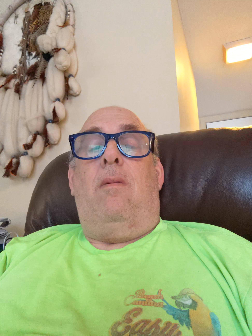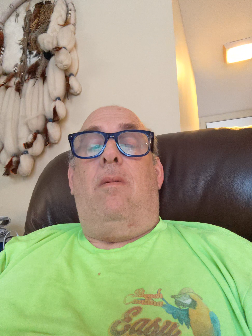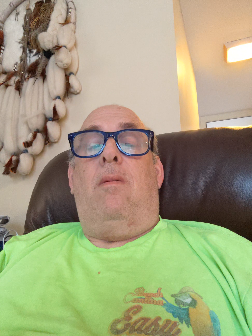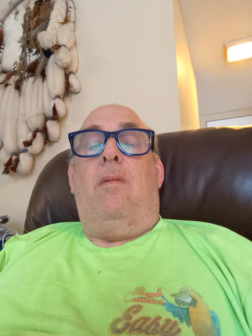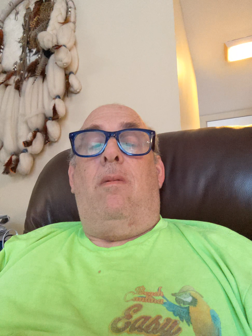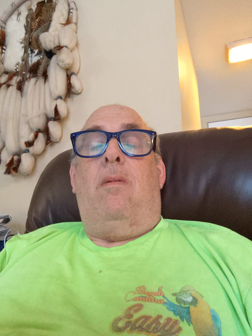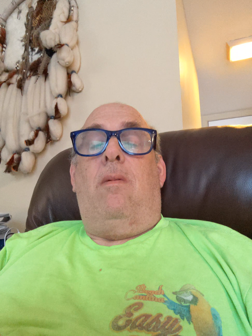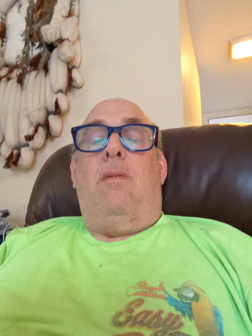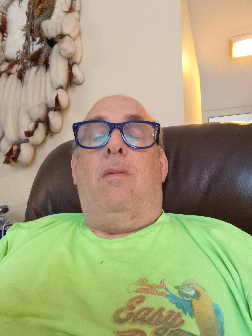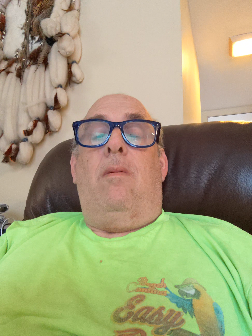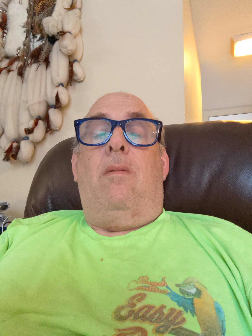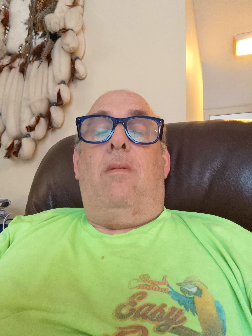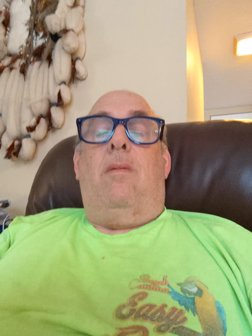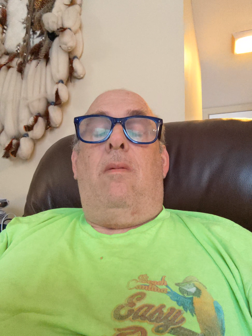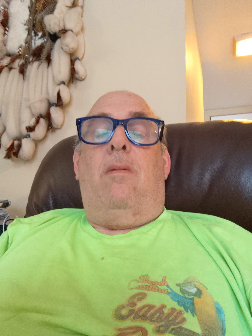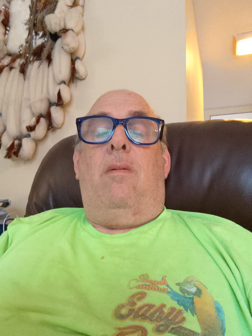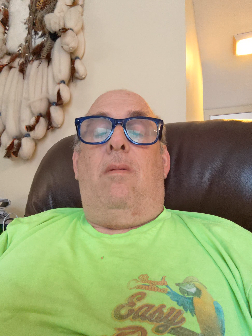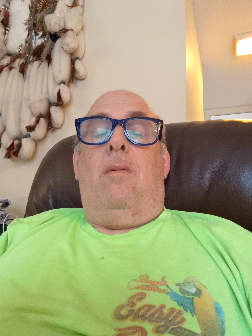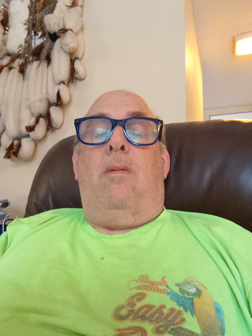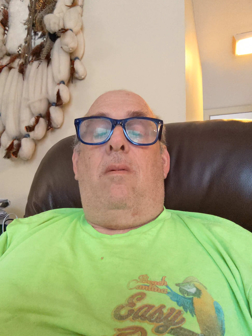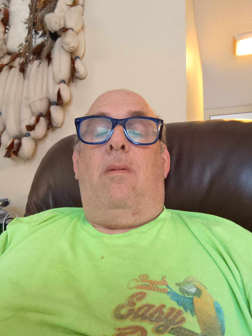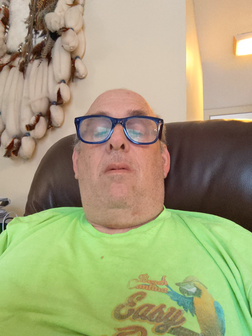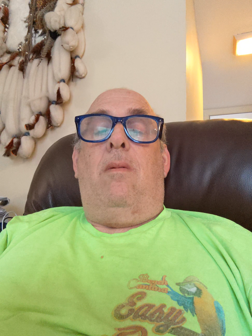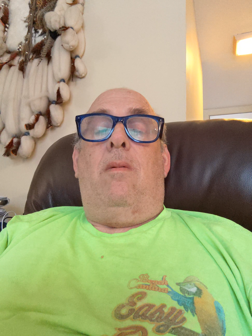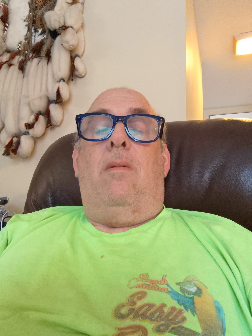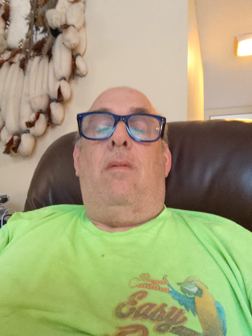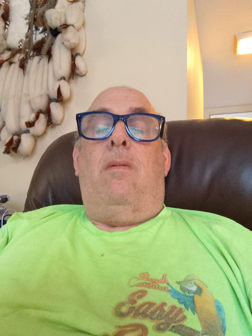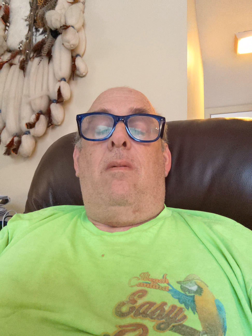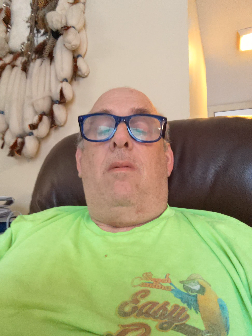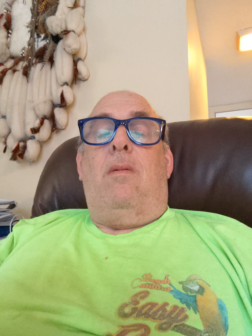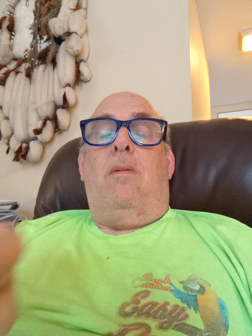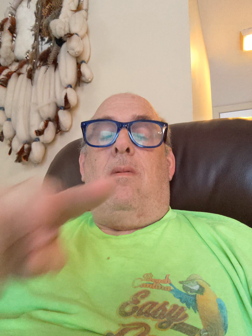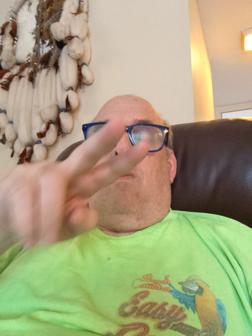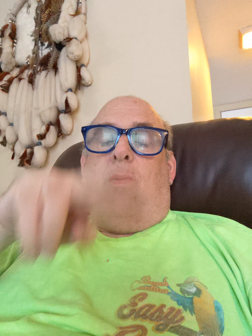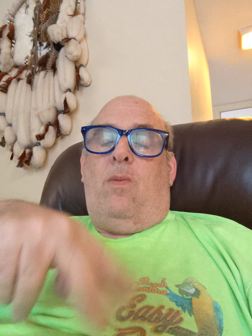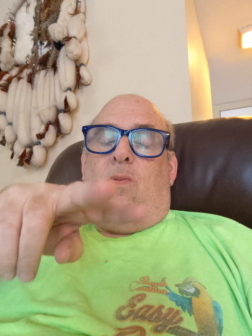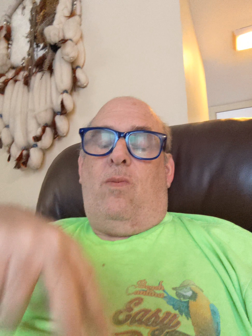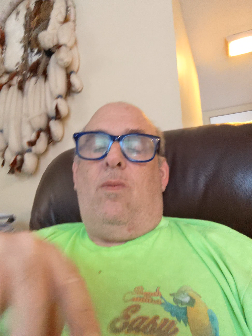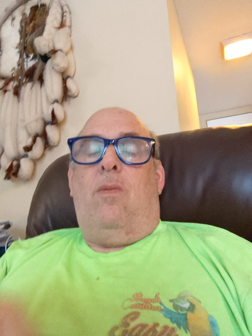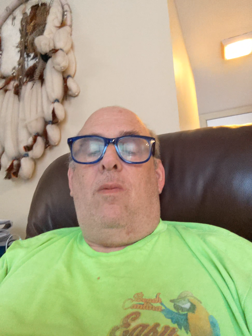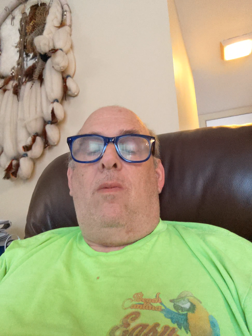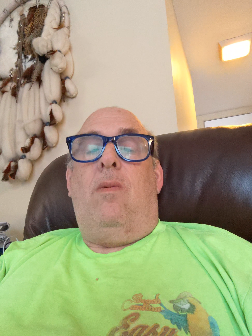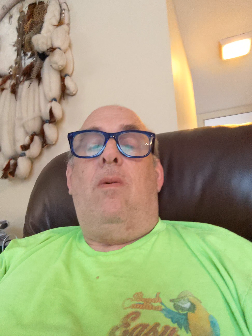read